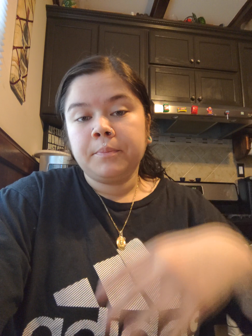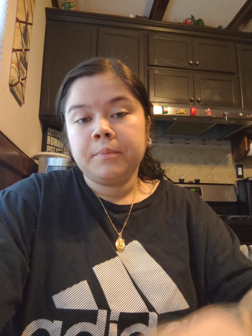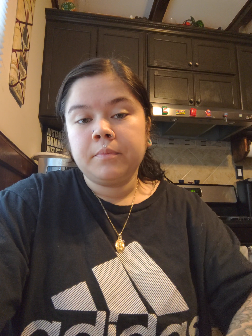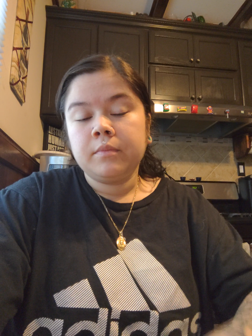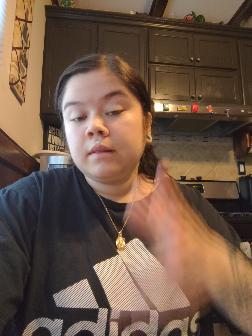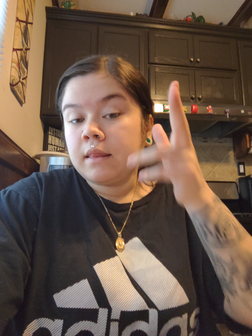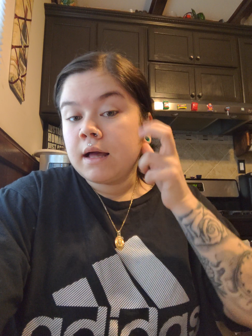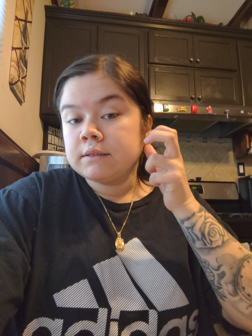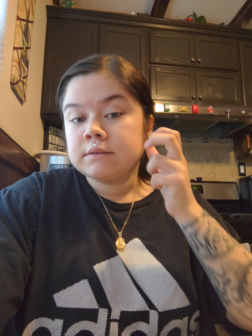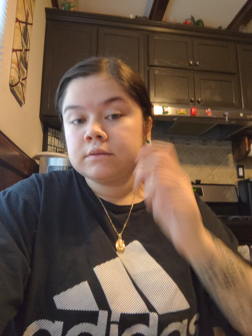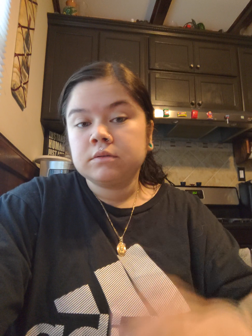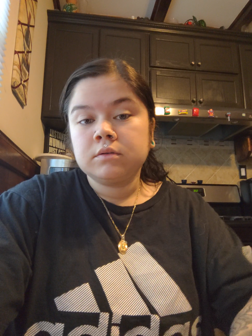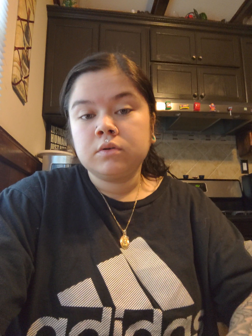listen